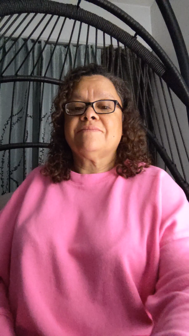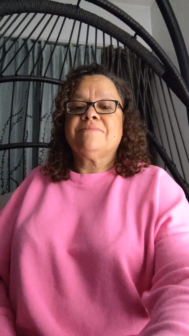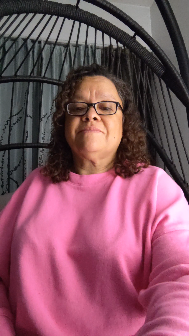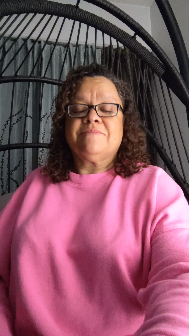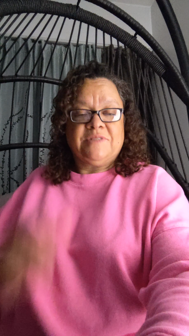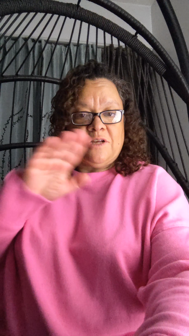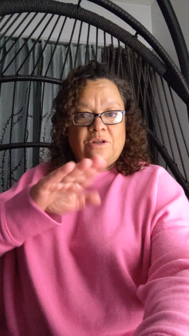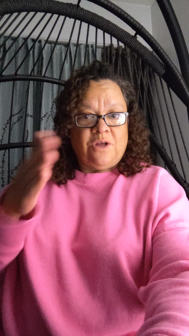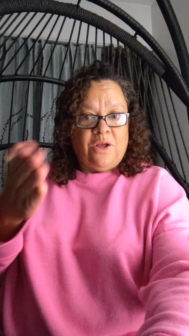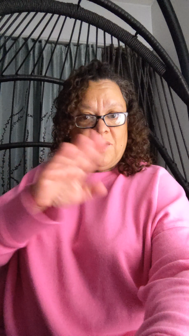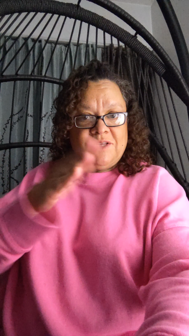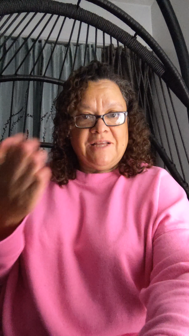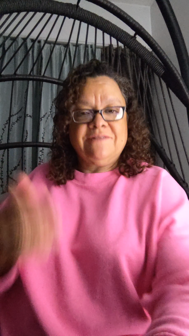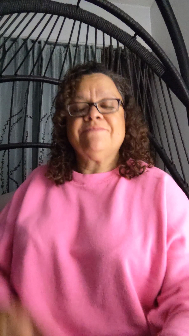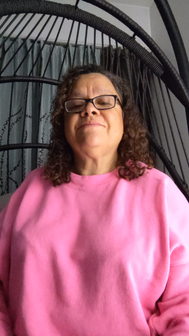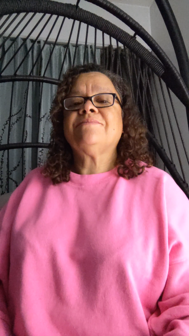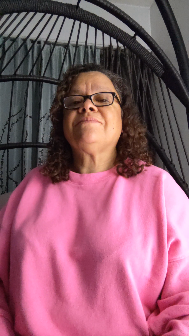cook